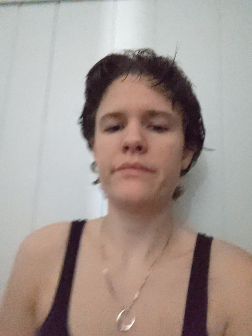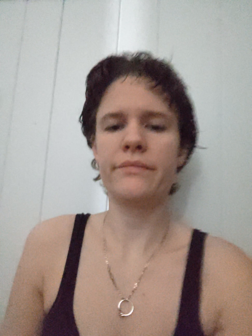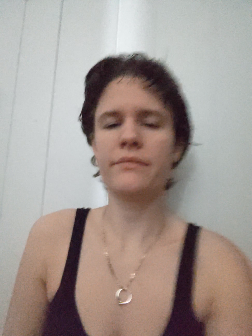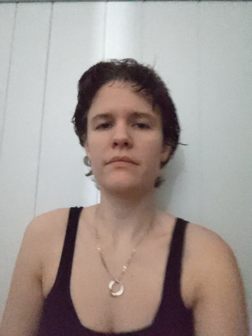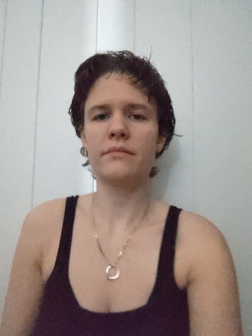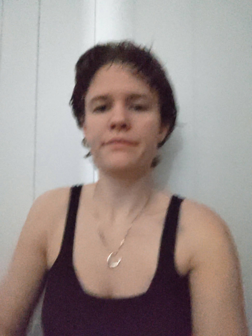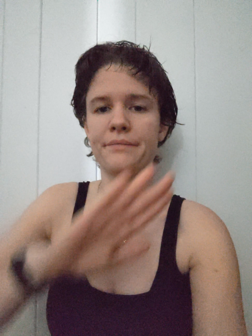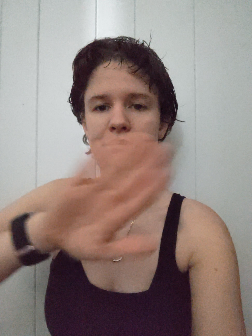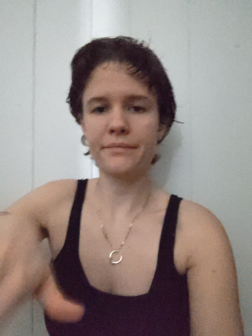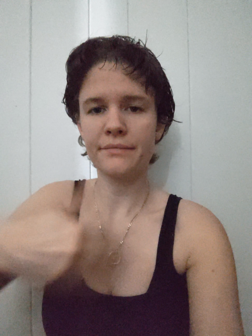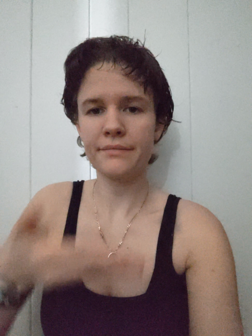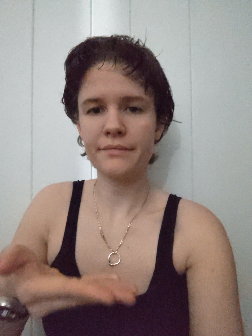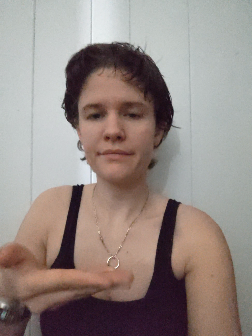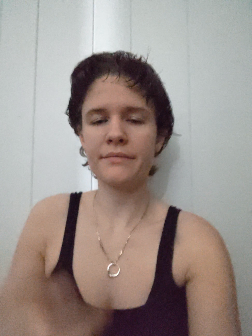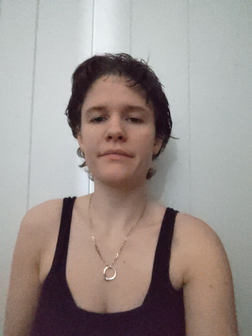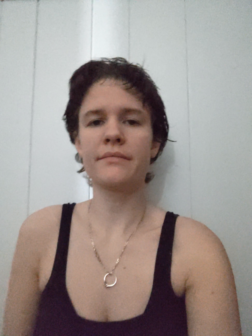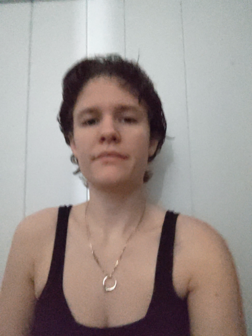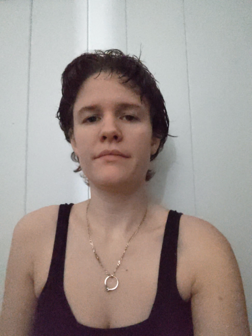all